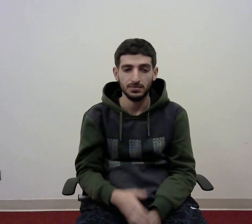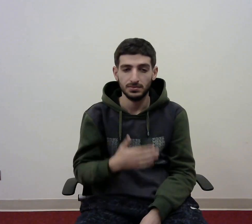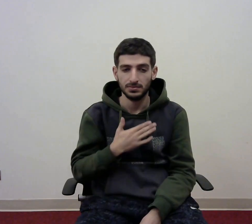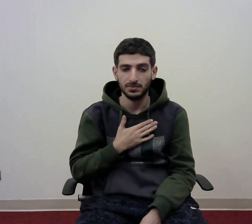mən